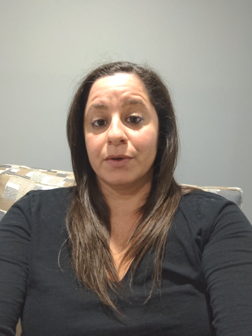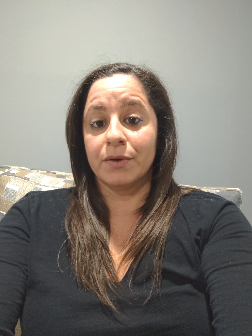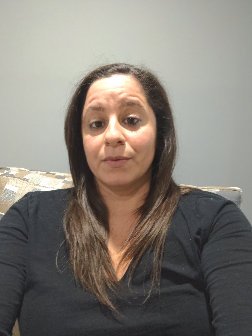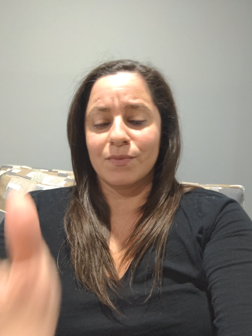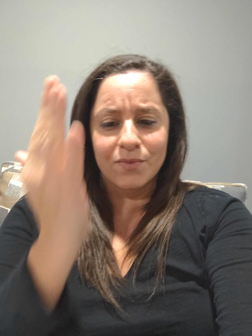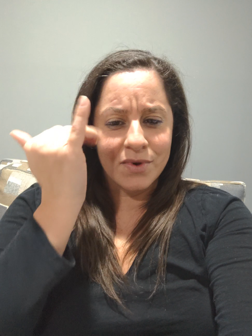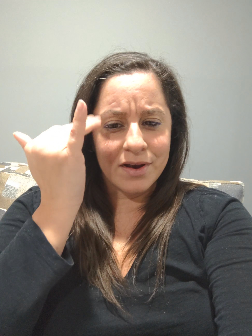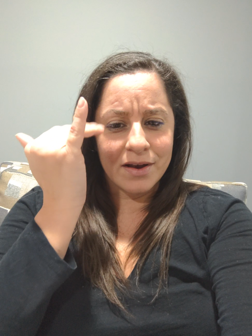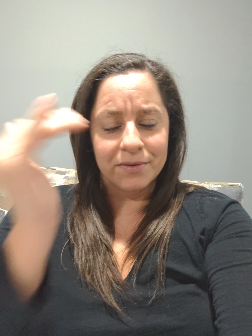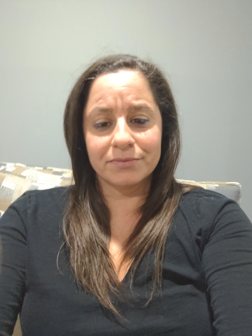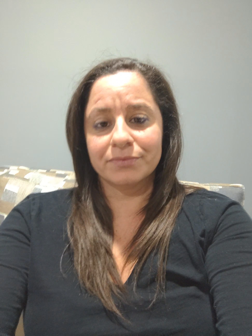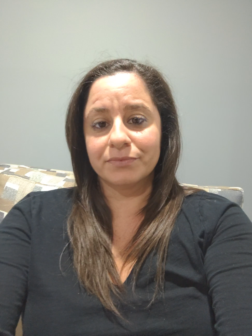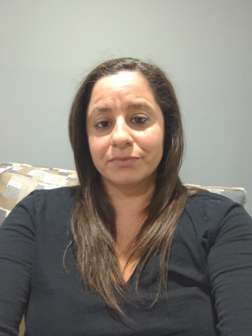why